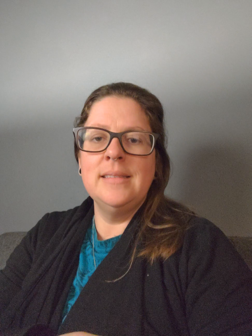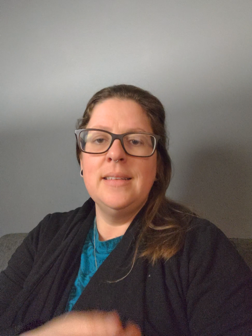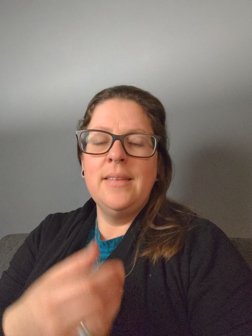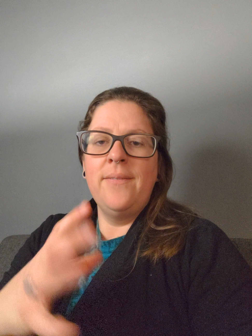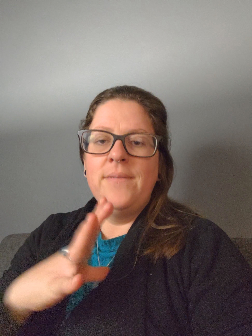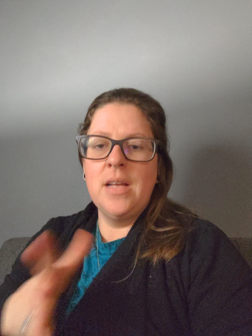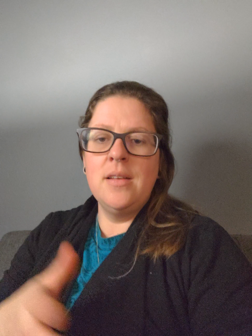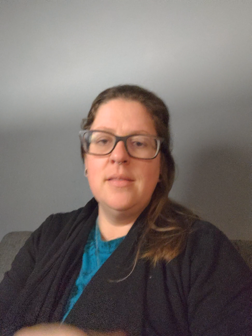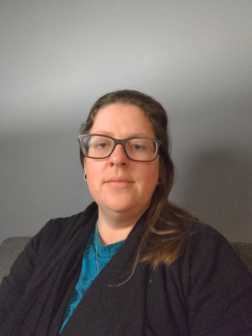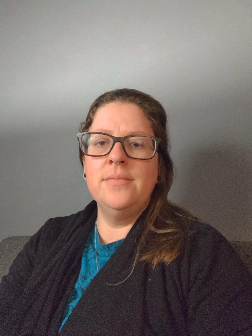fine